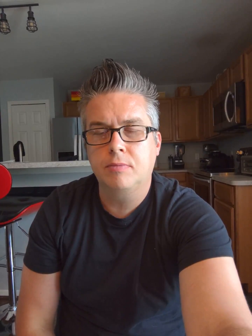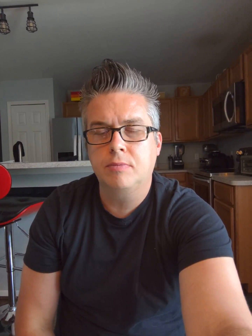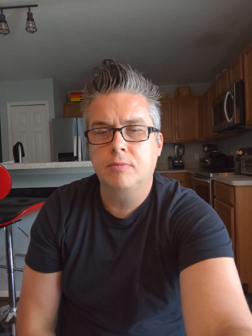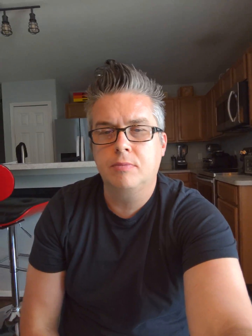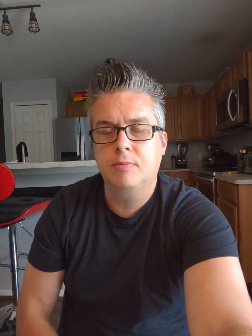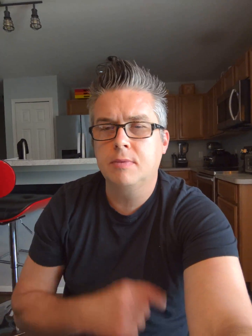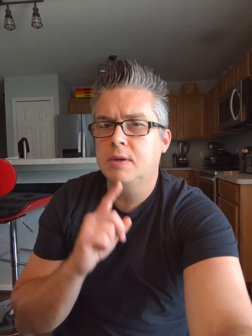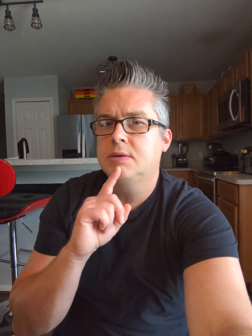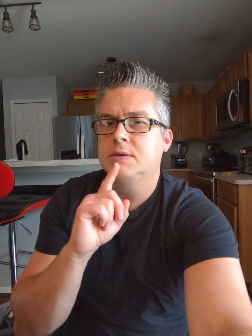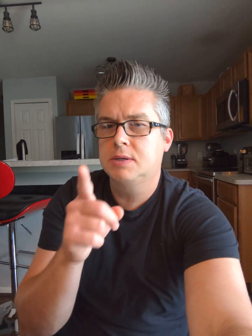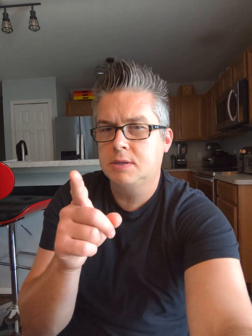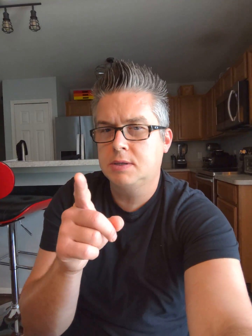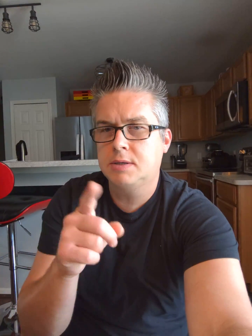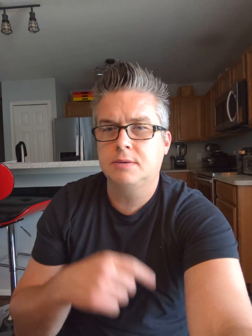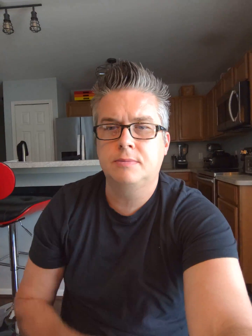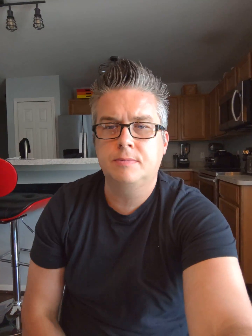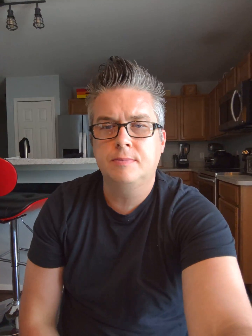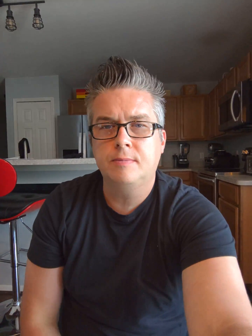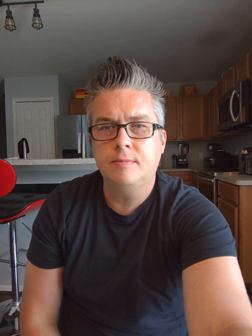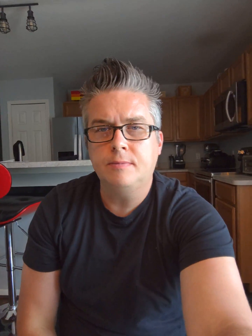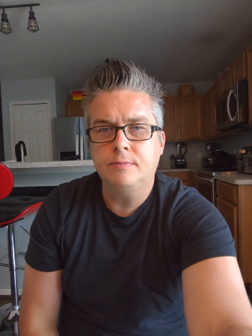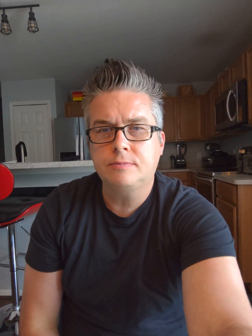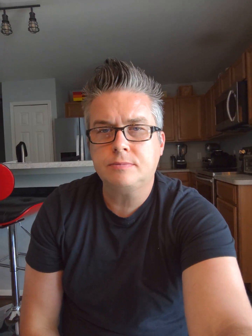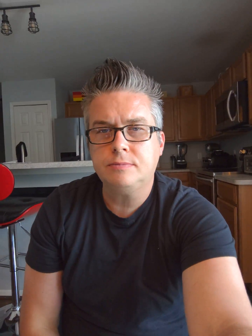is